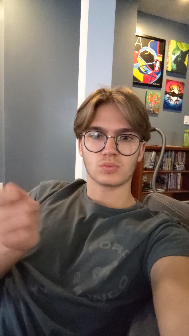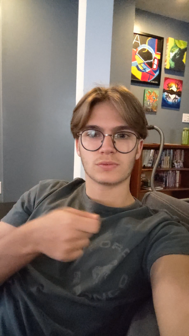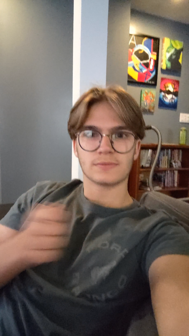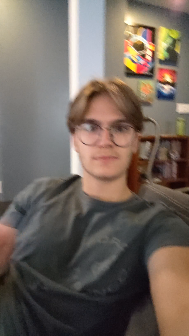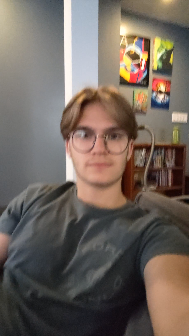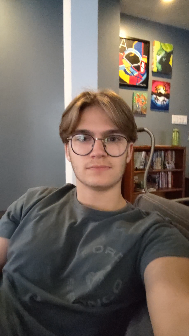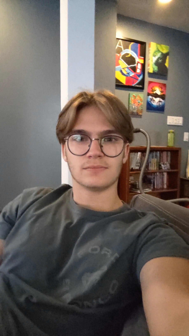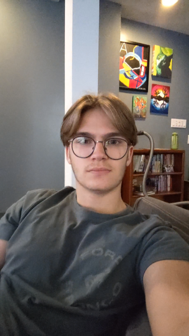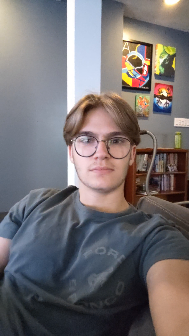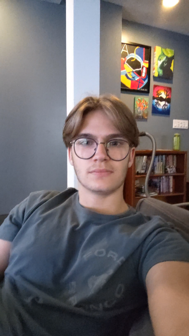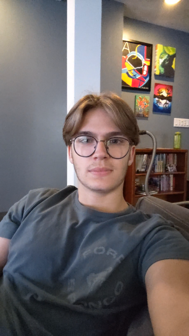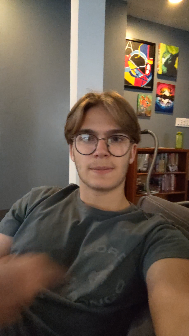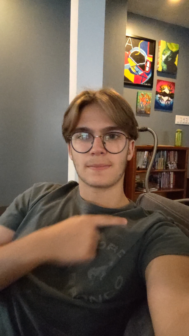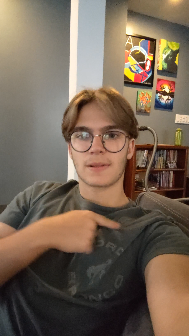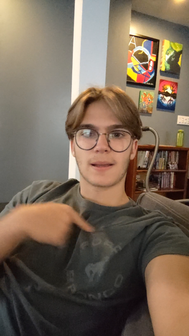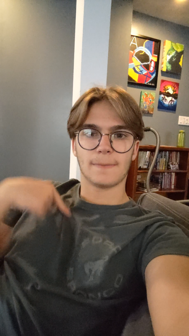bib